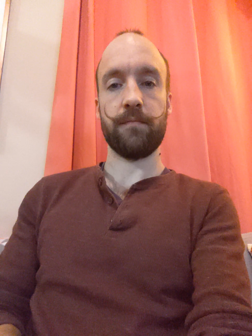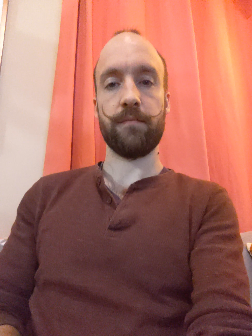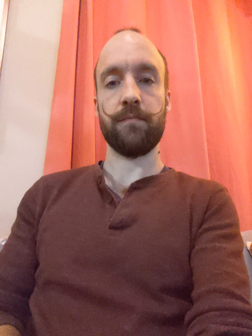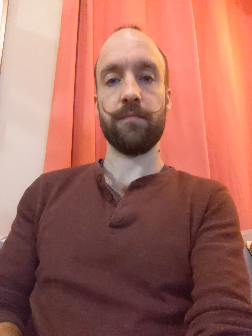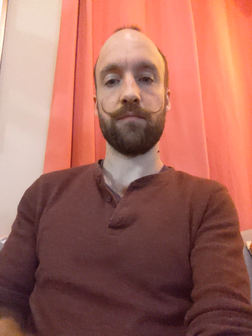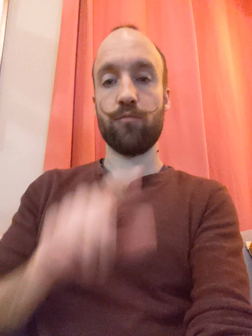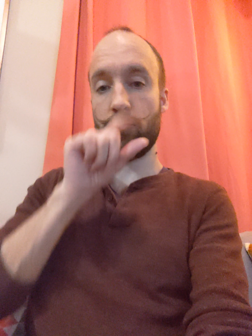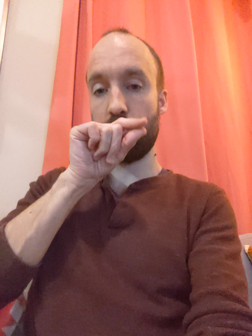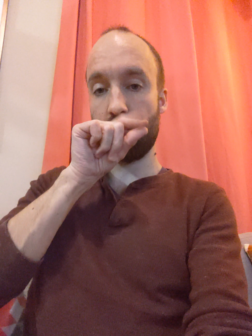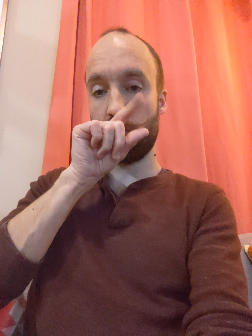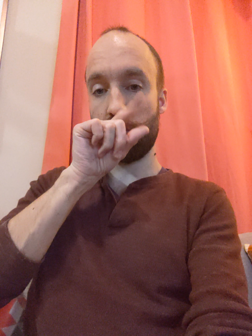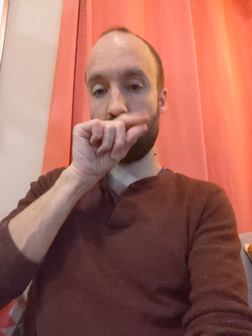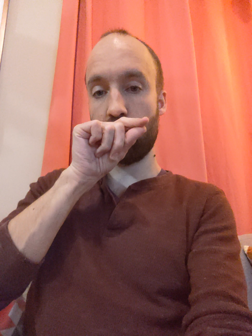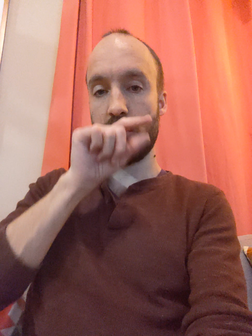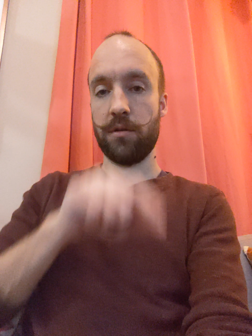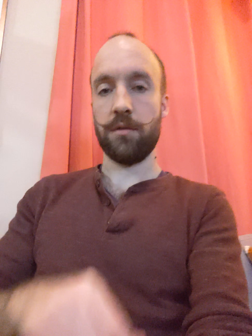bird